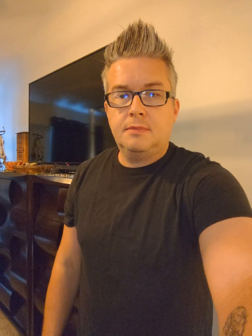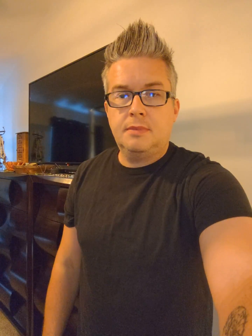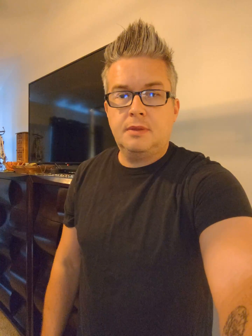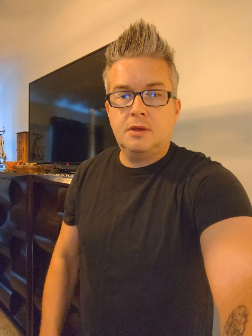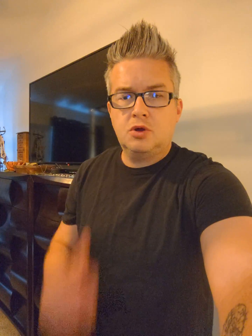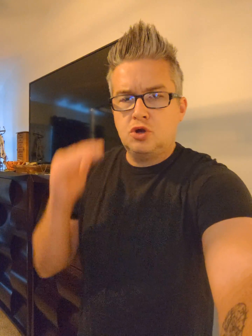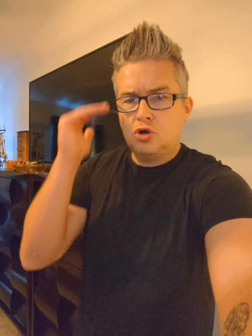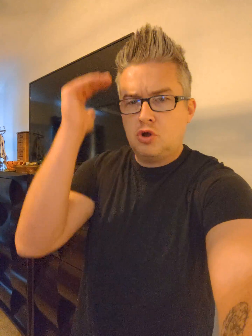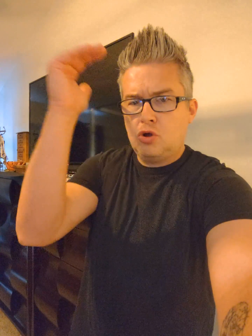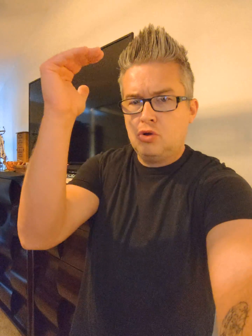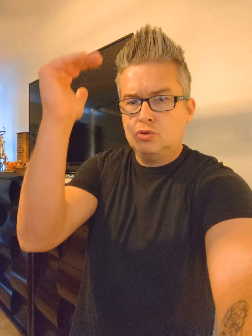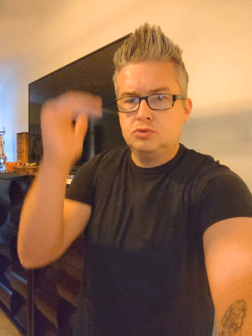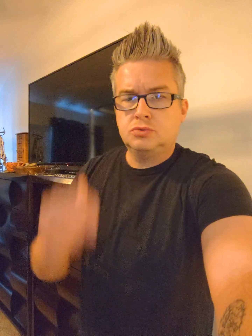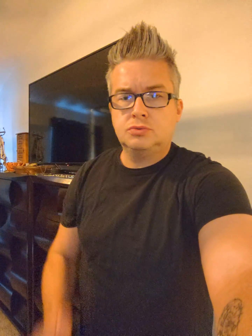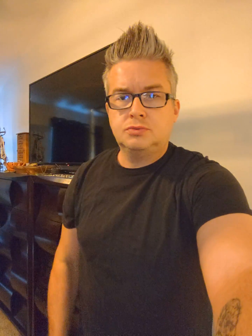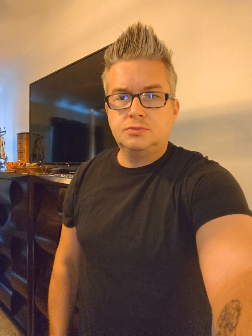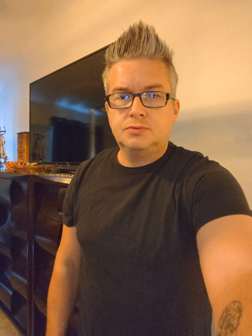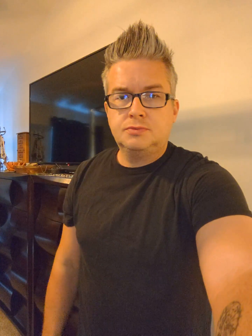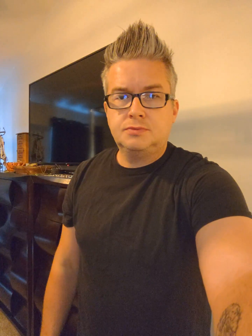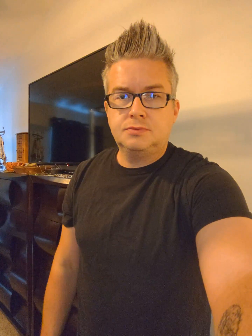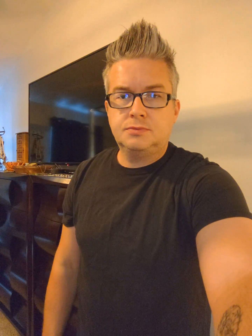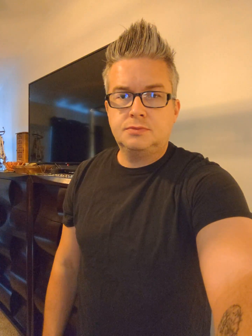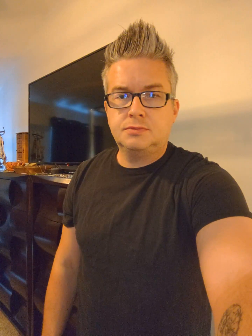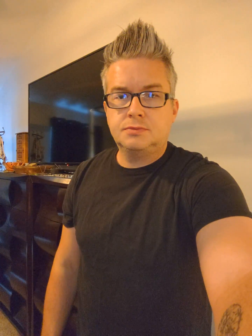big